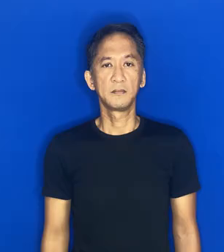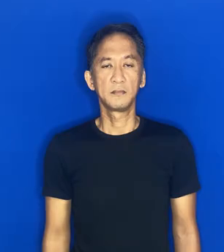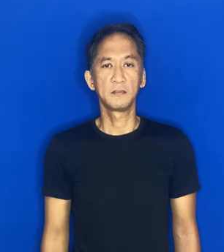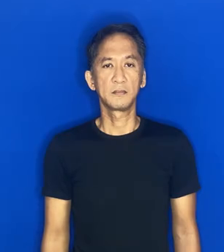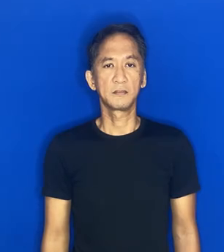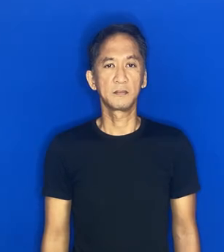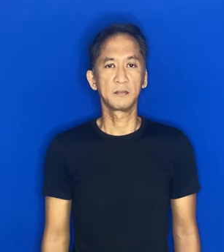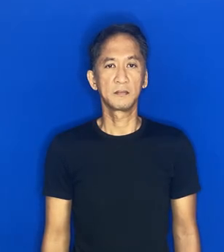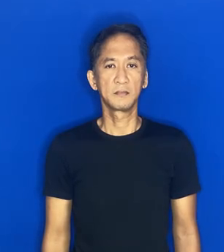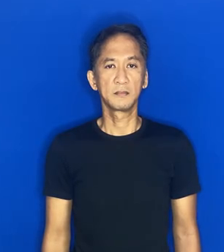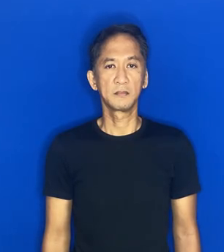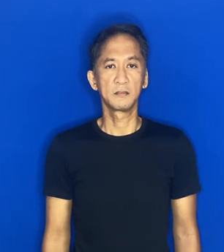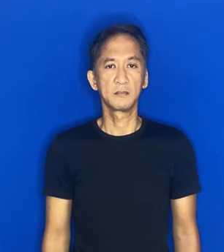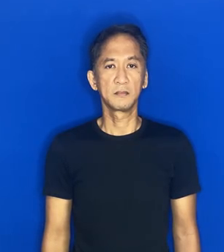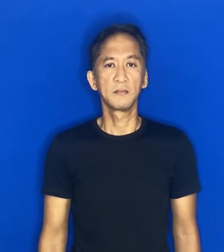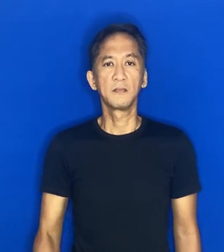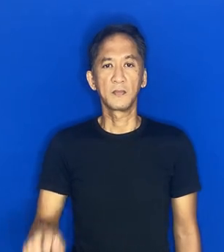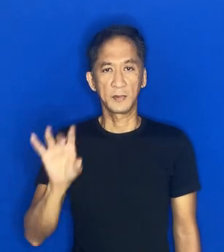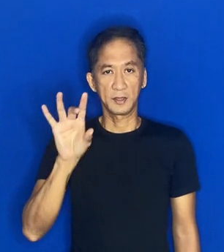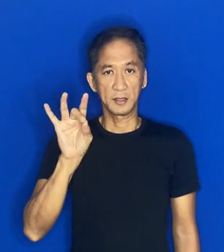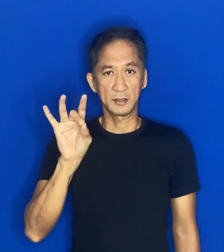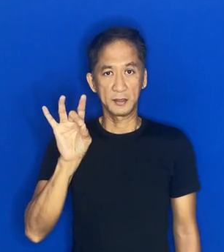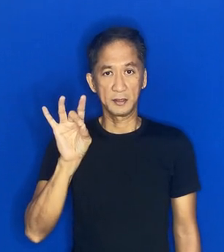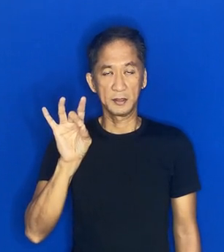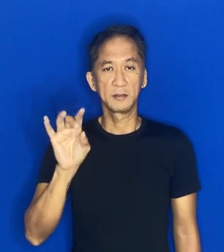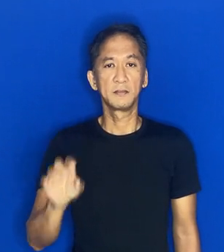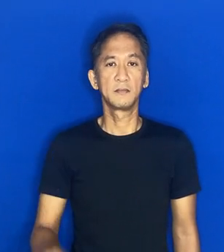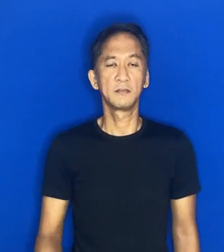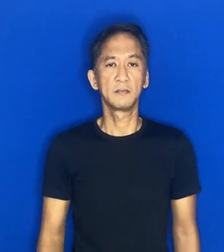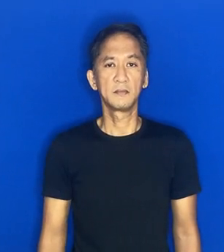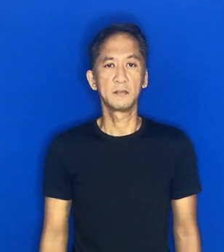eight